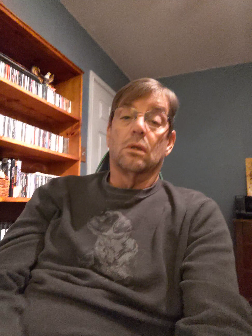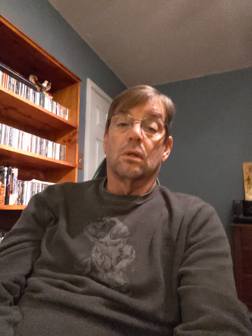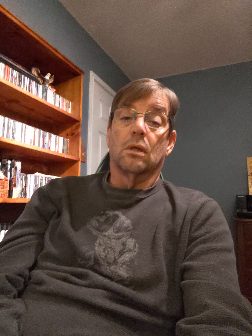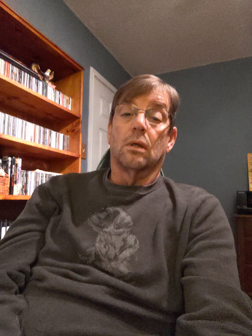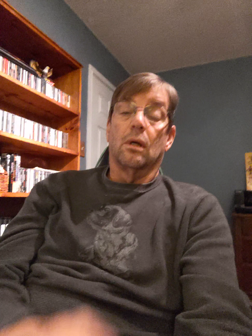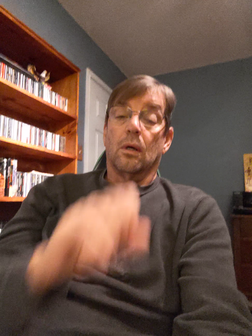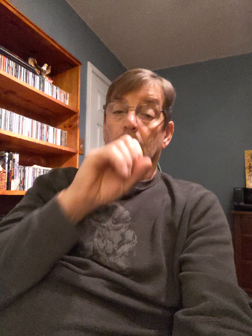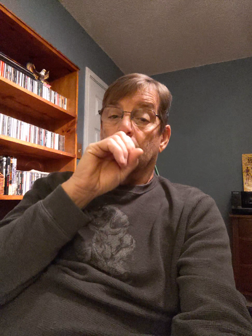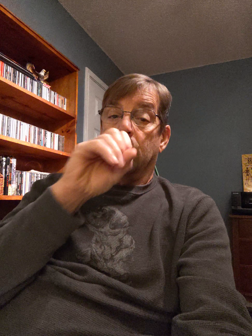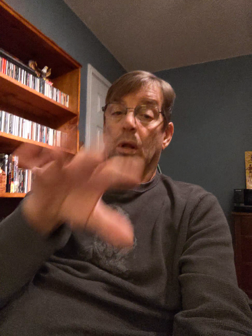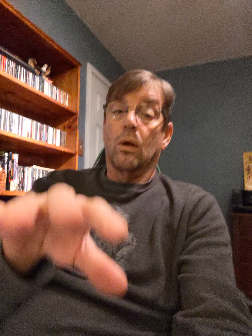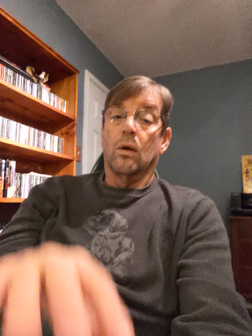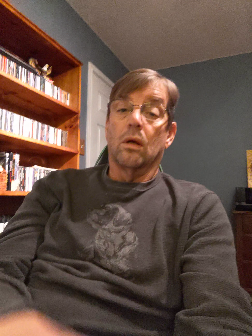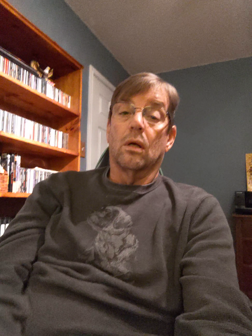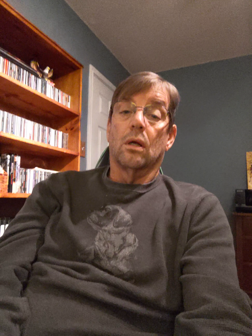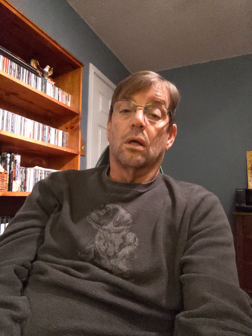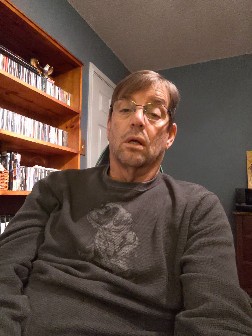blow